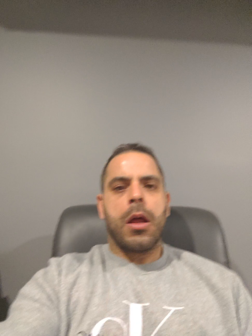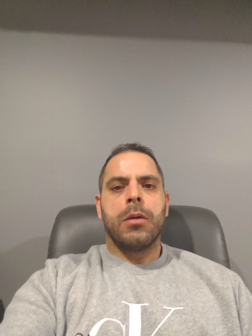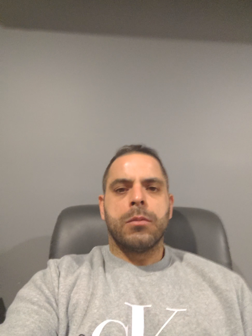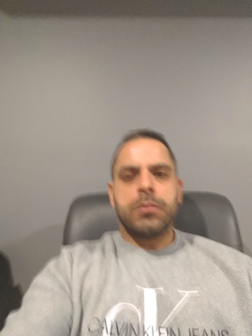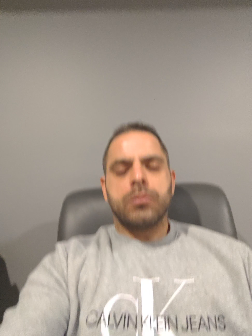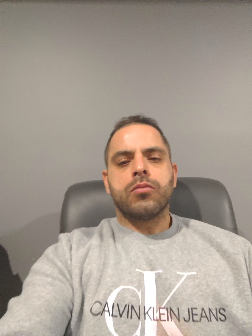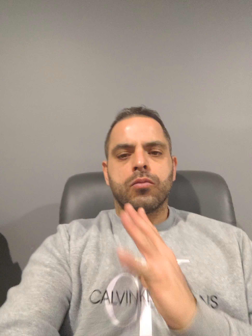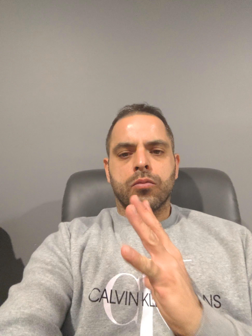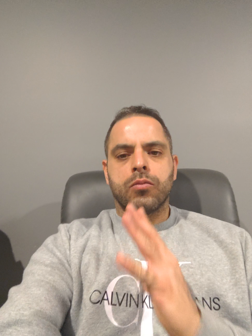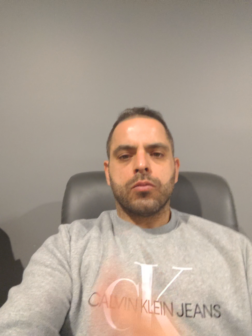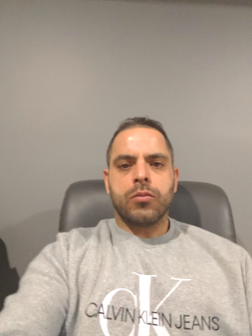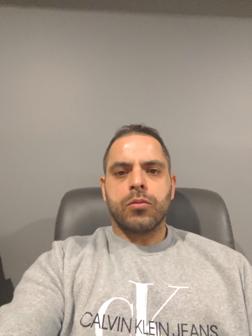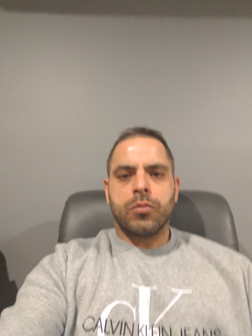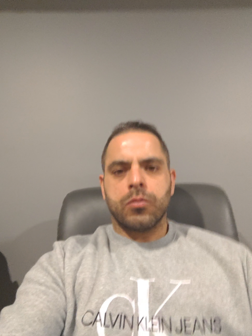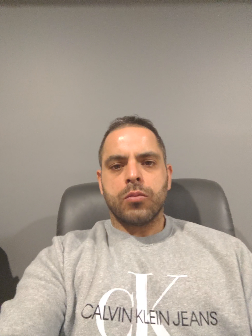fine